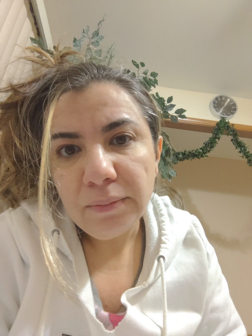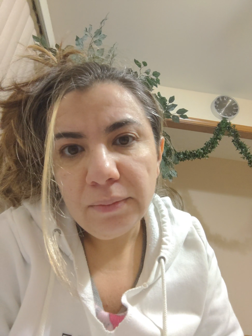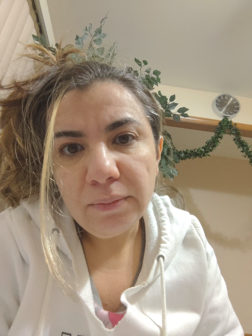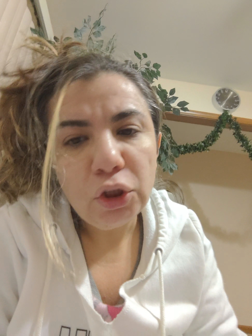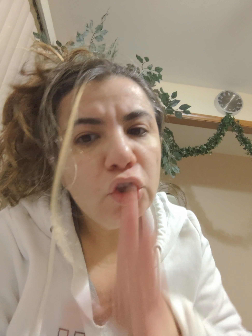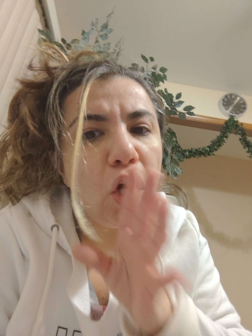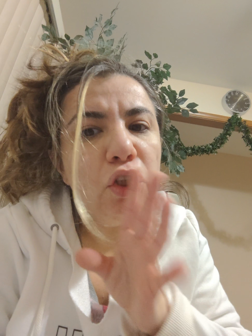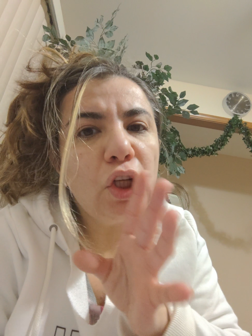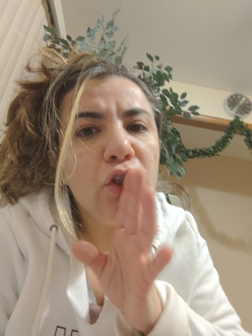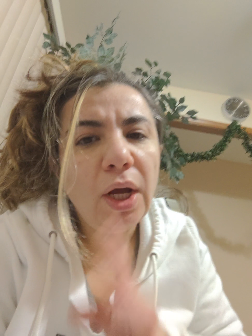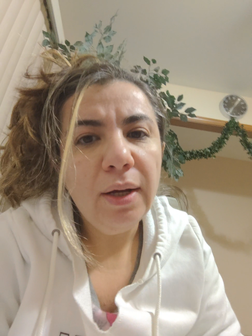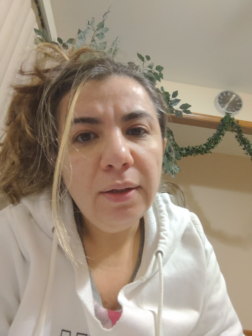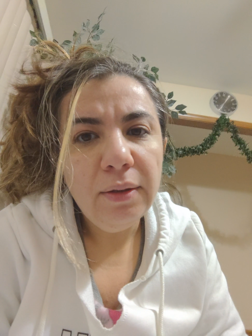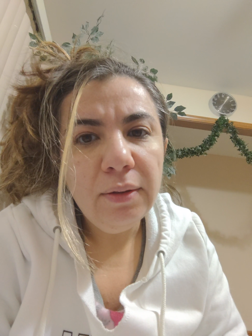talk